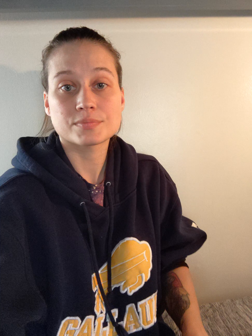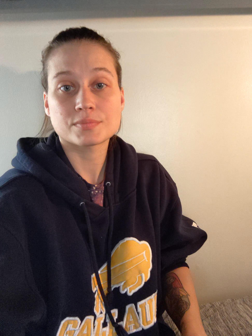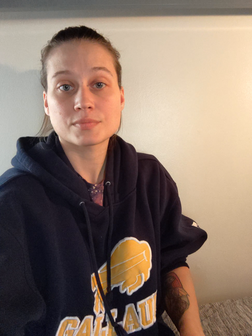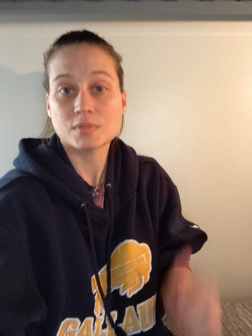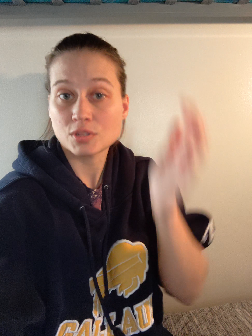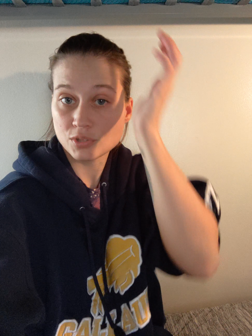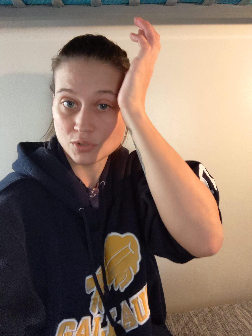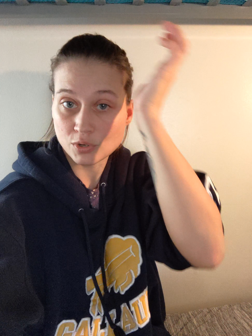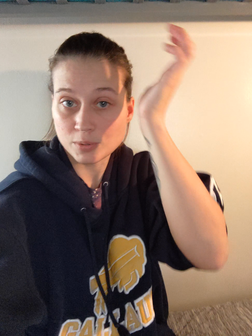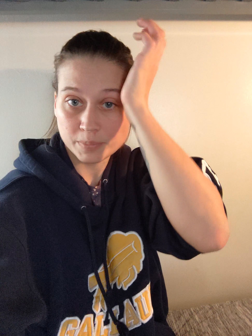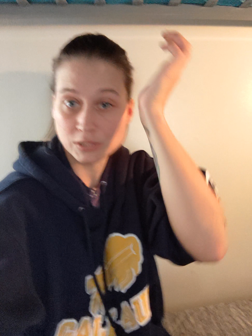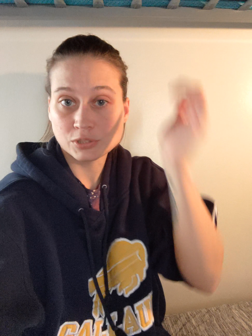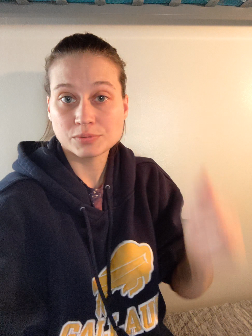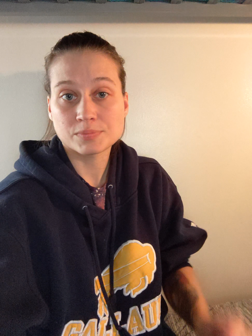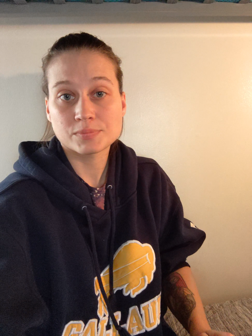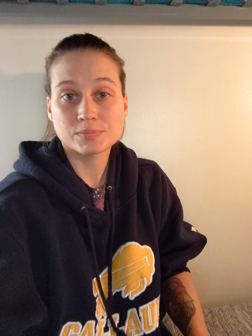garbage